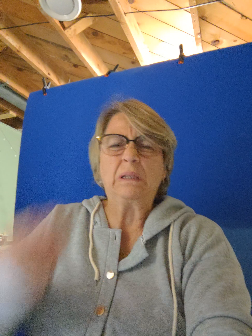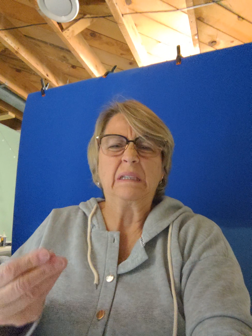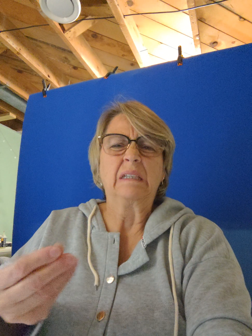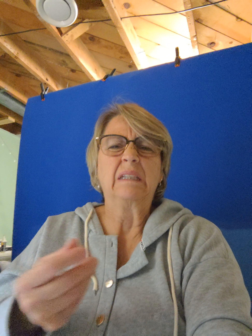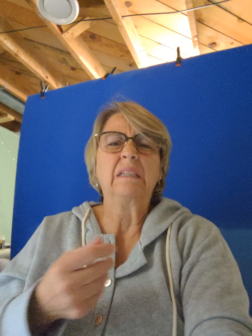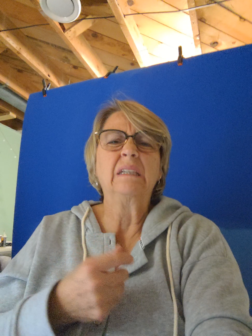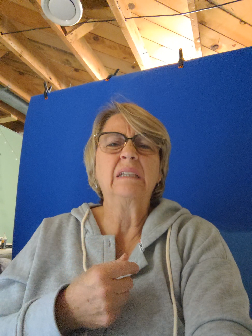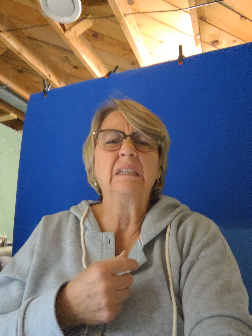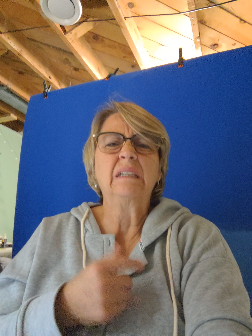wet